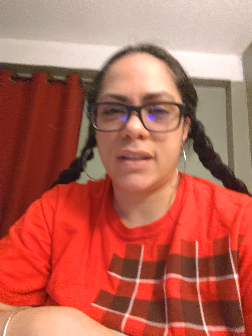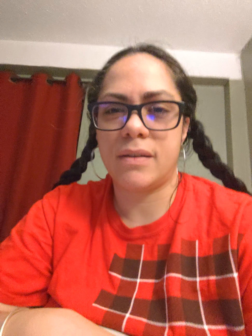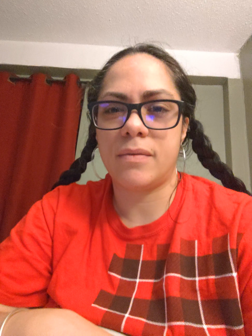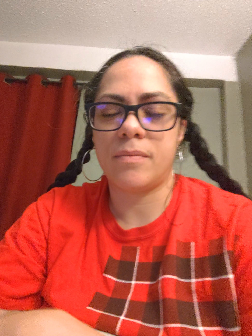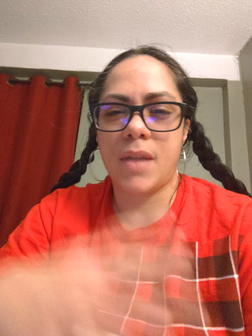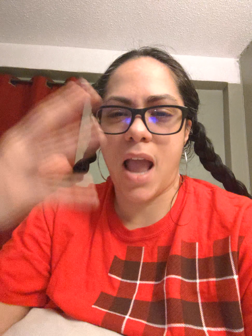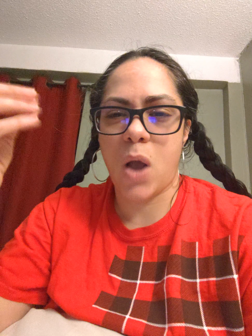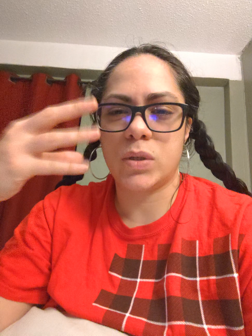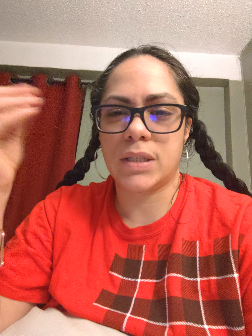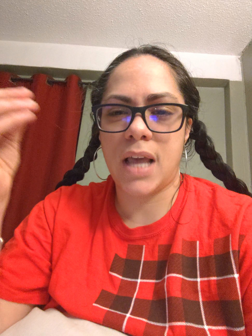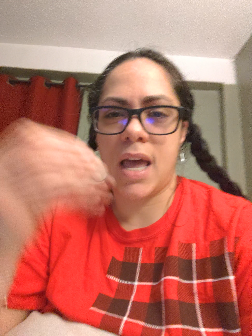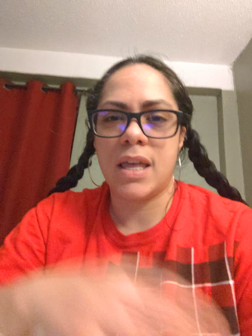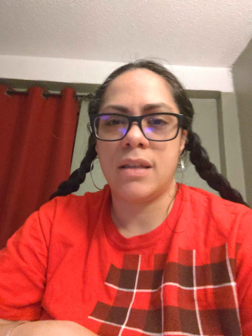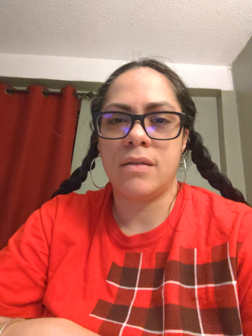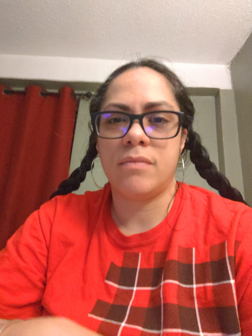outside